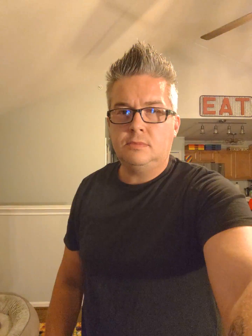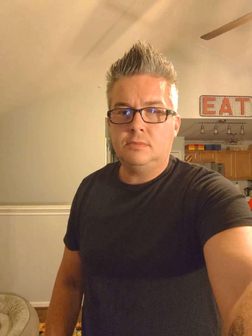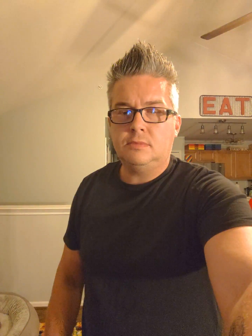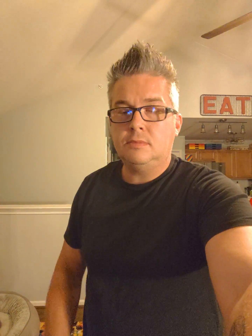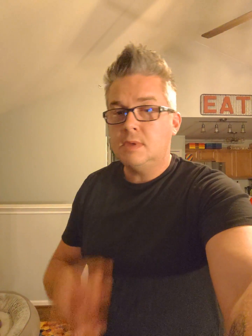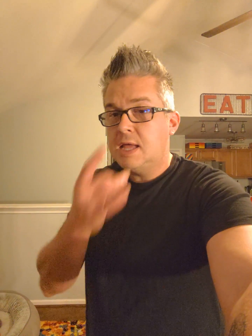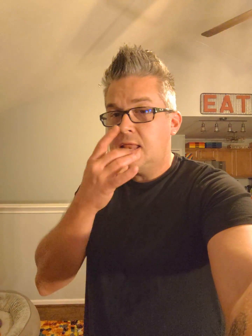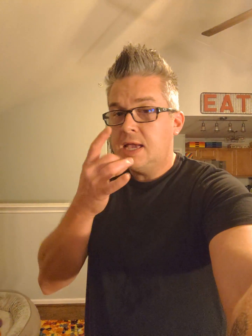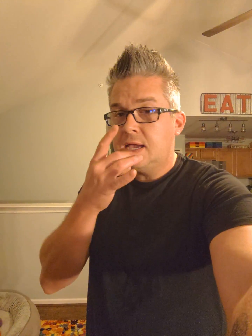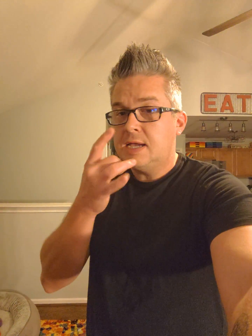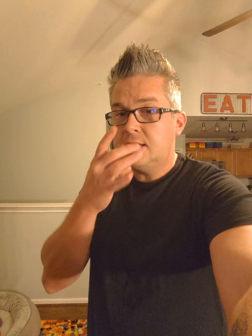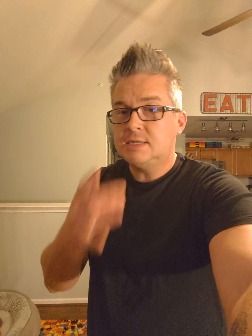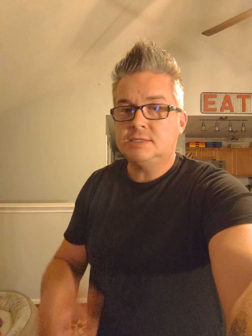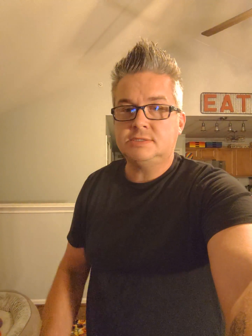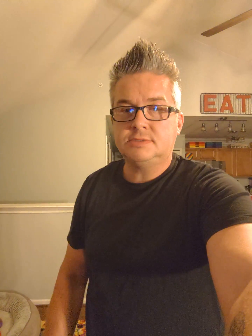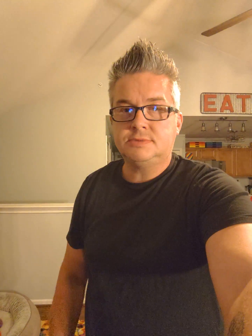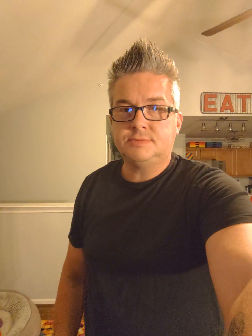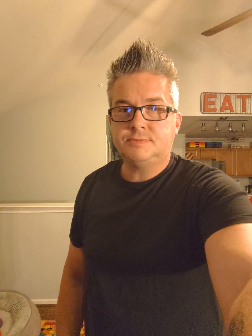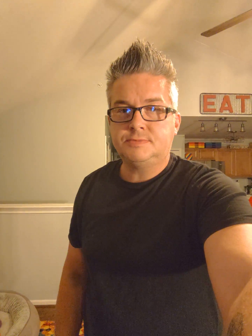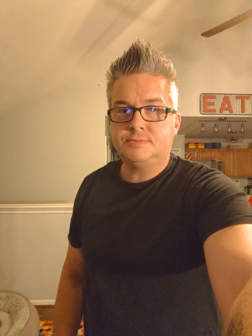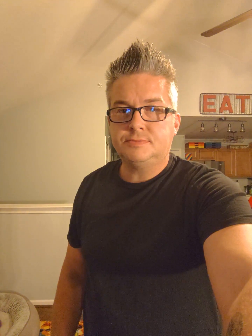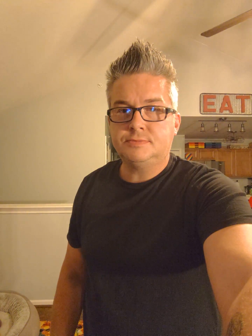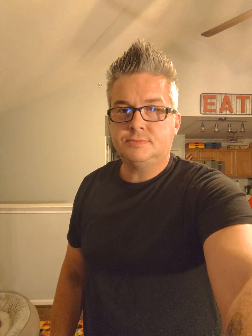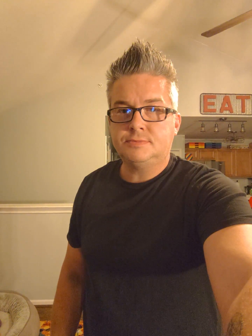light bulb